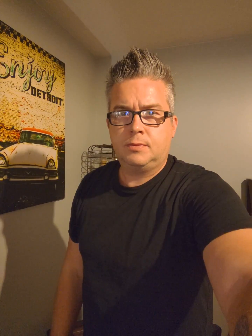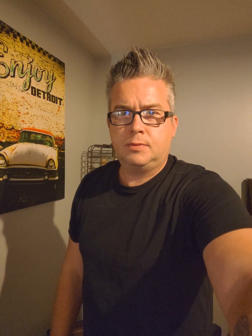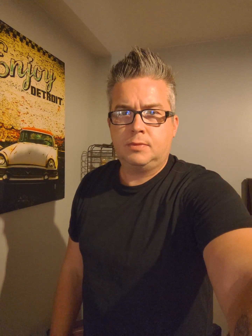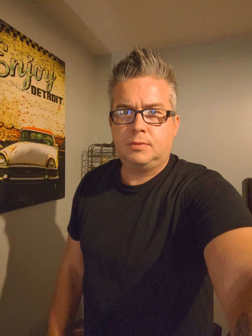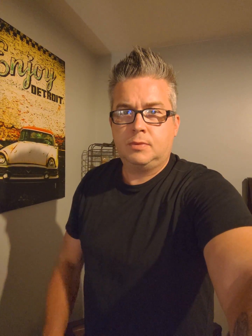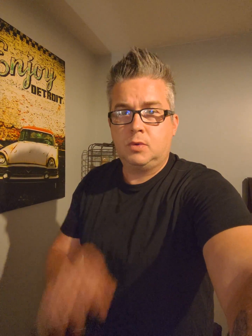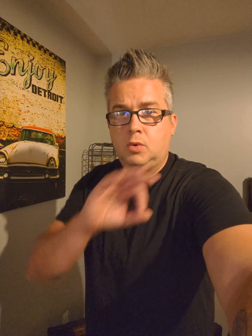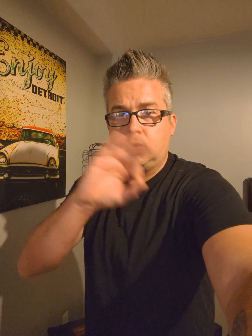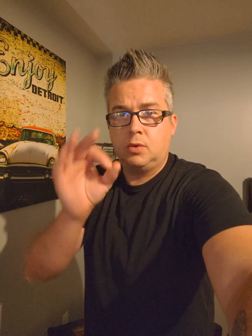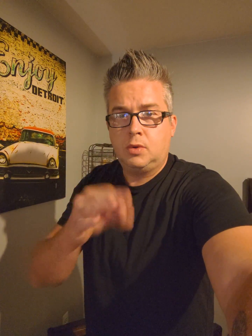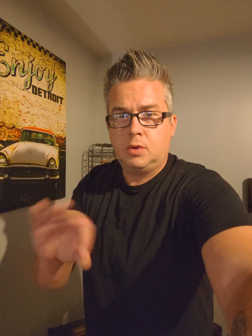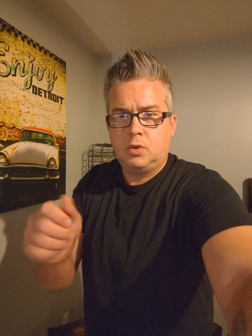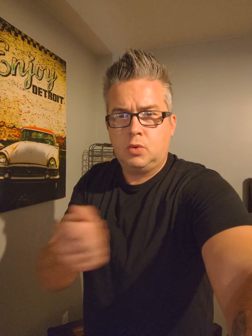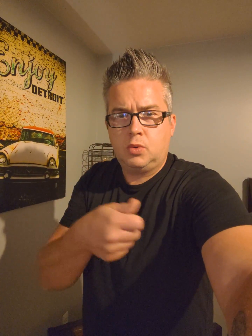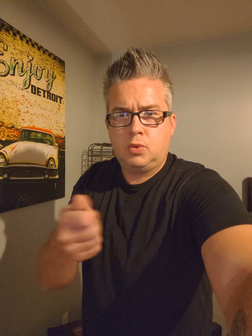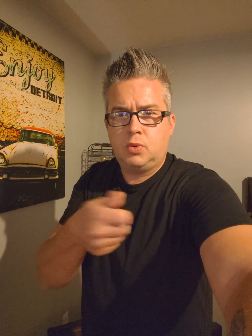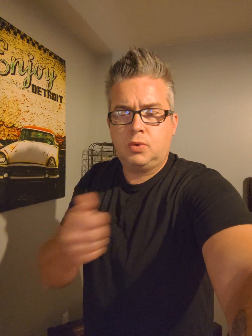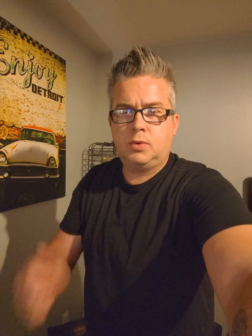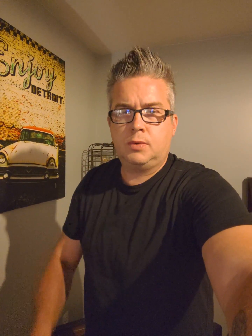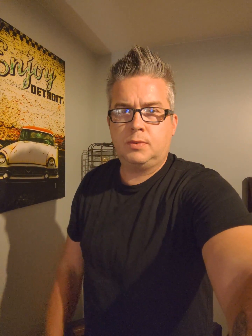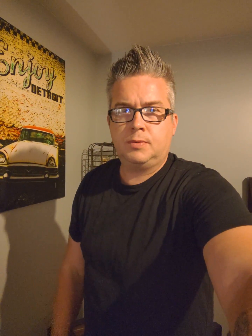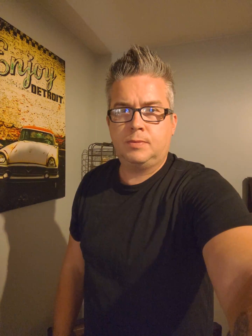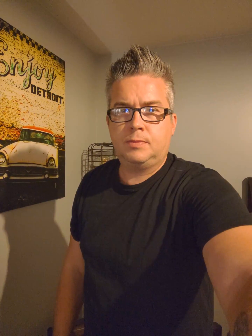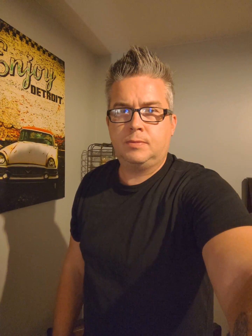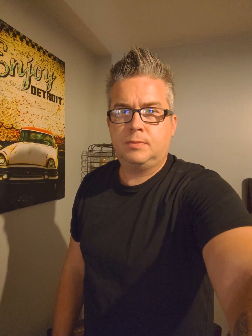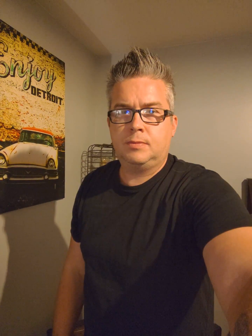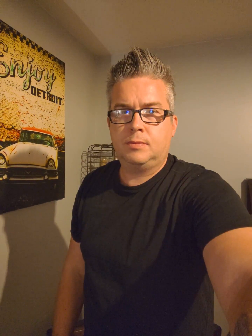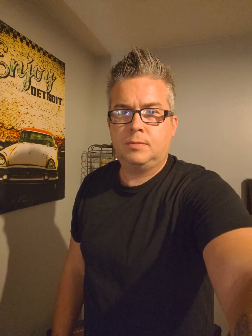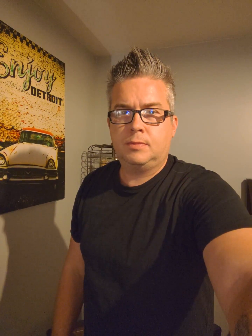hose